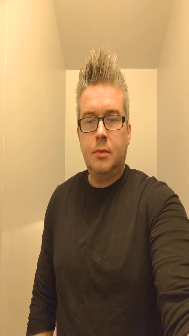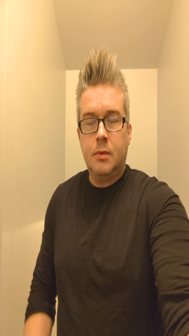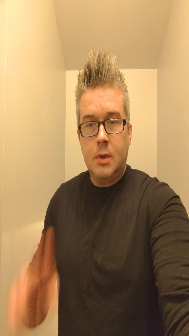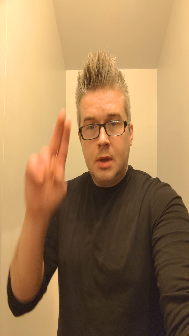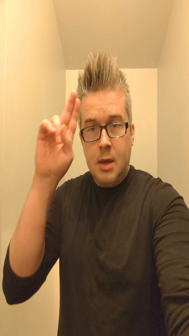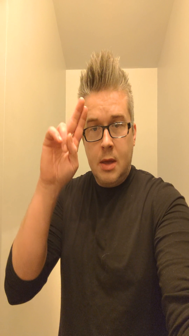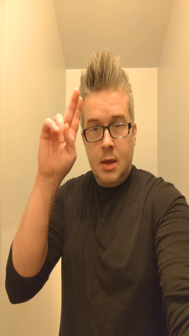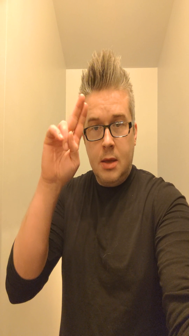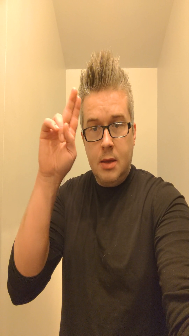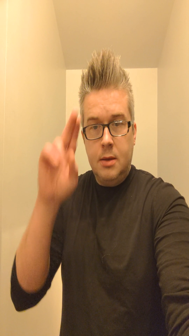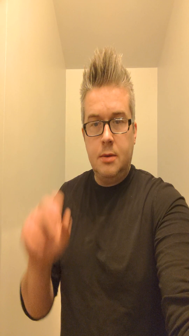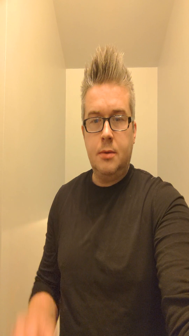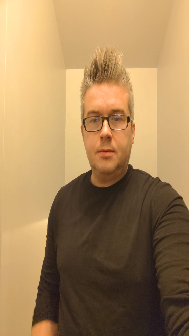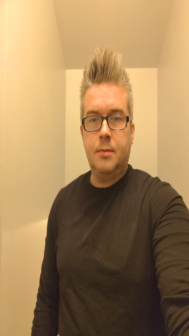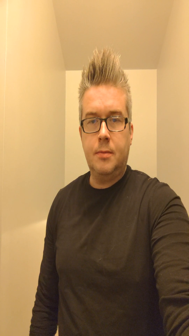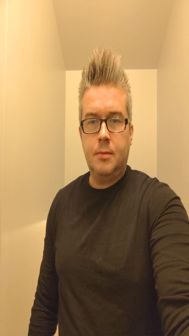uncle